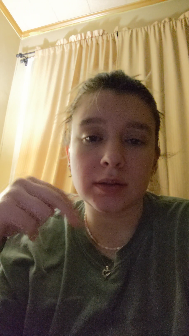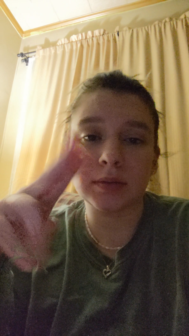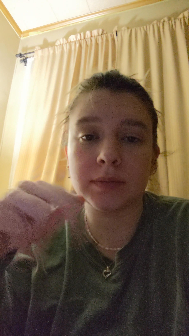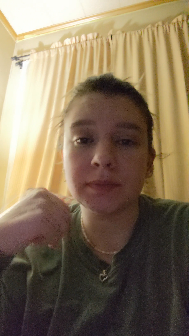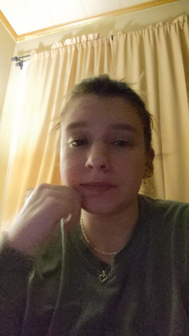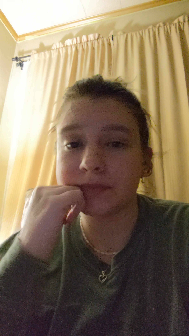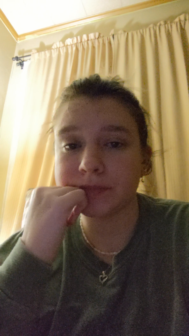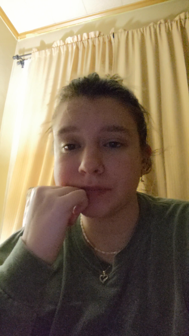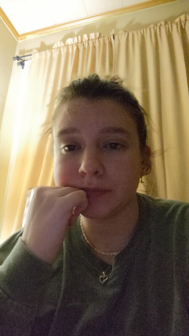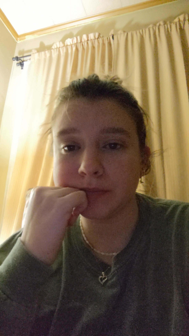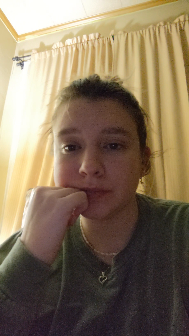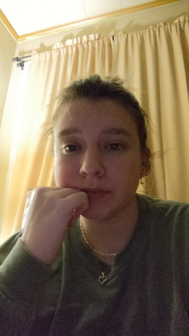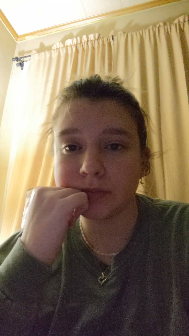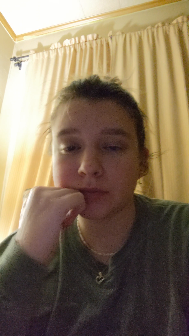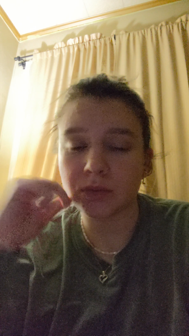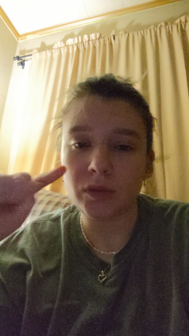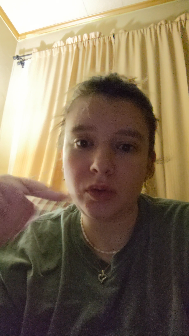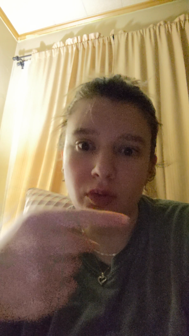hurt